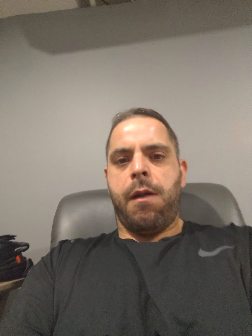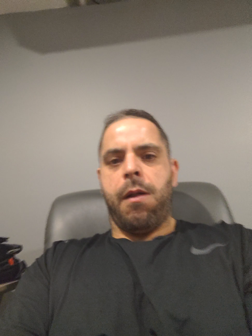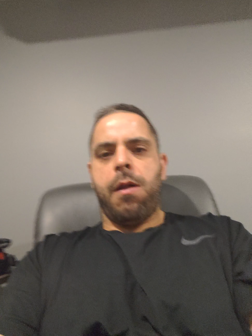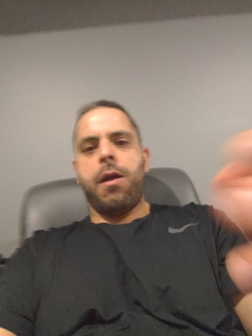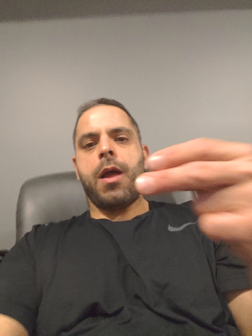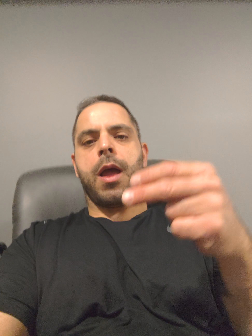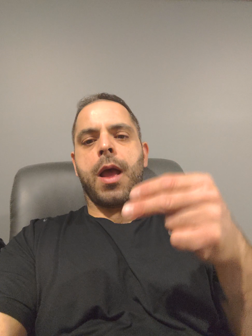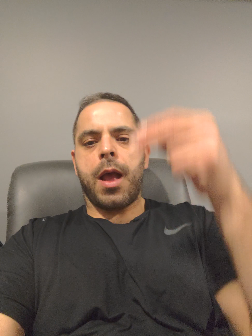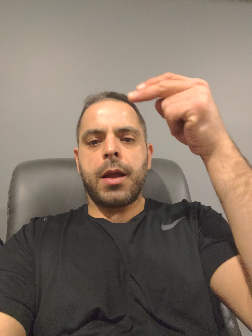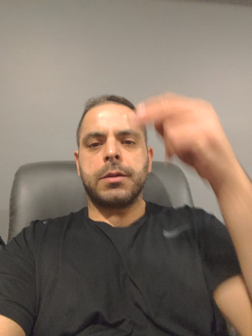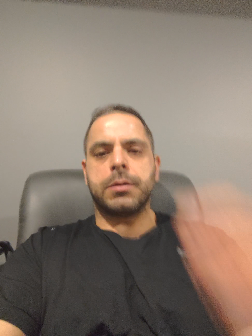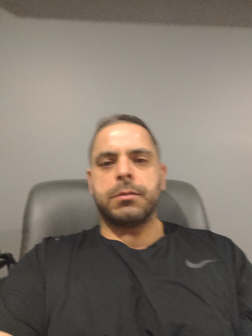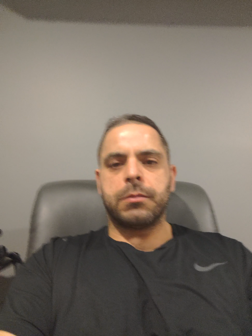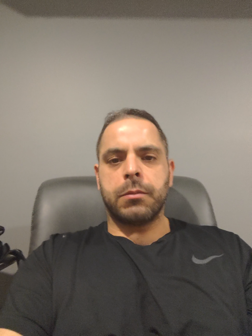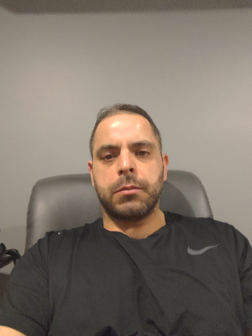high